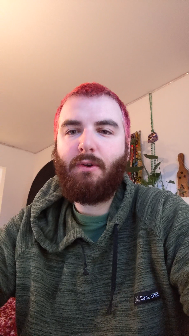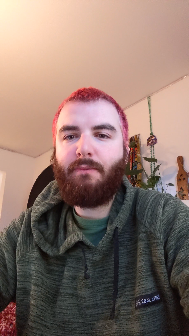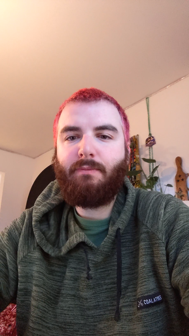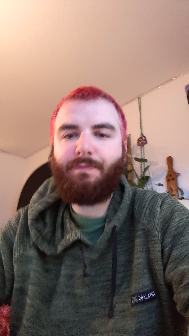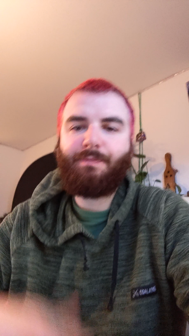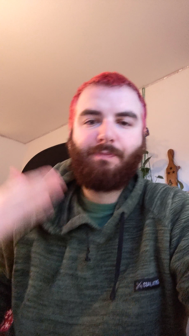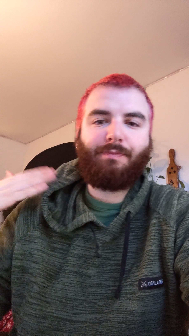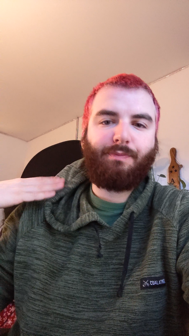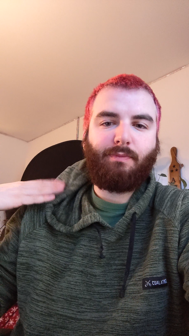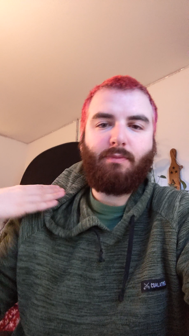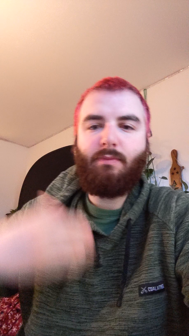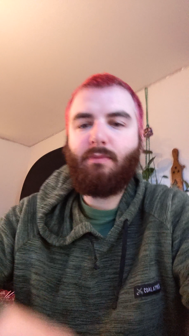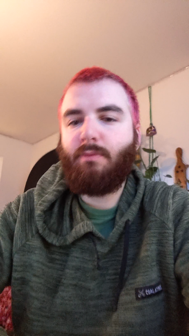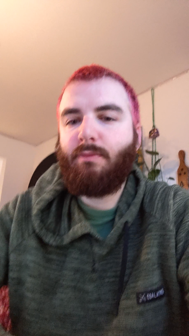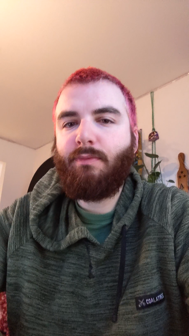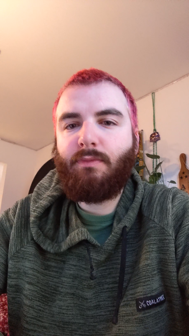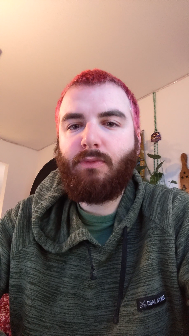shoulder